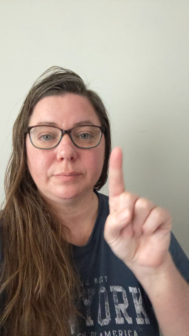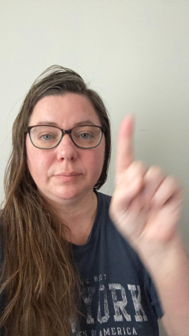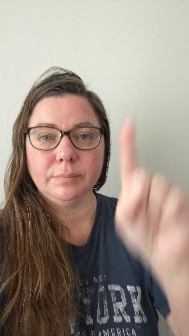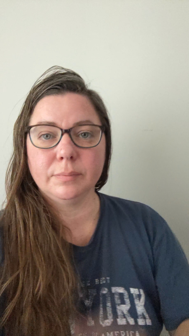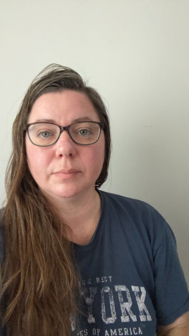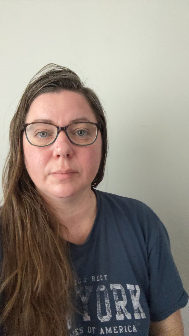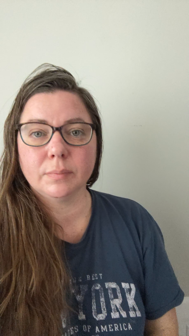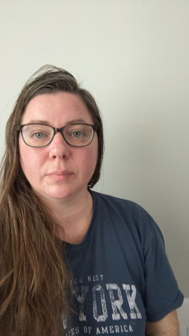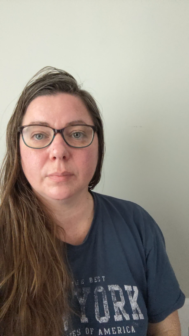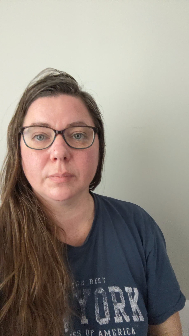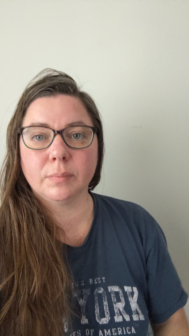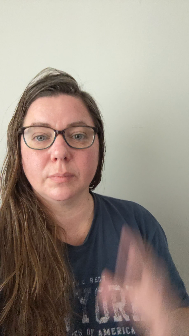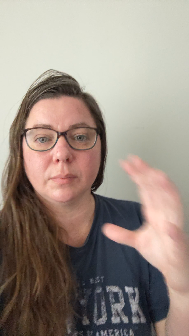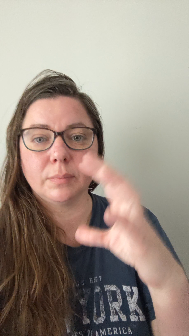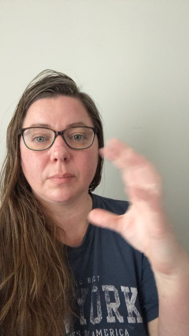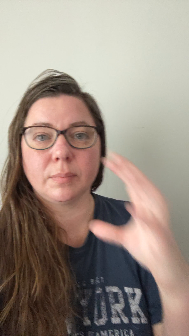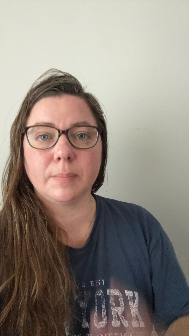ball